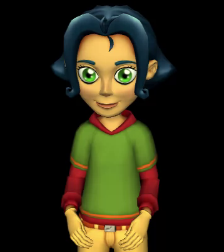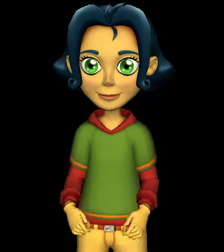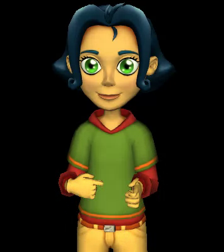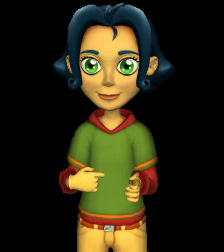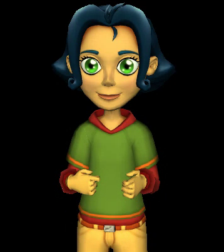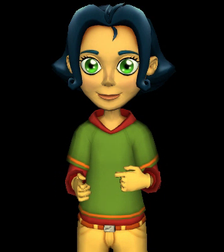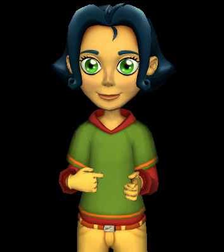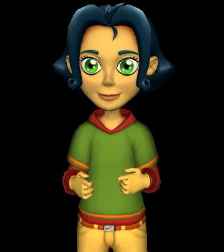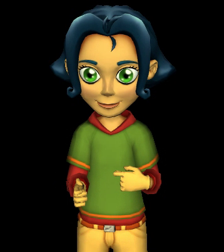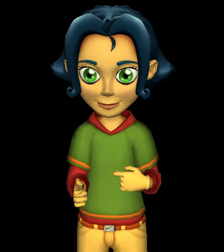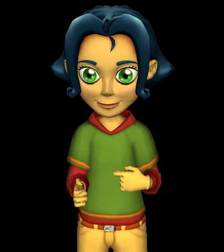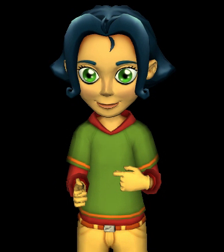تجارة